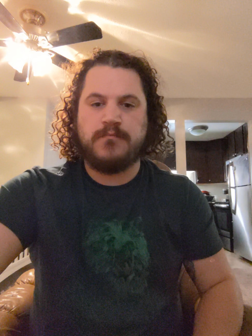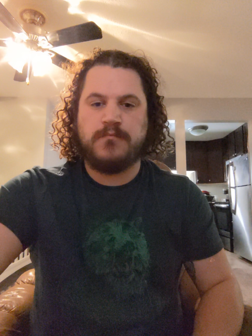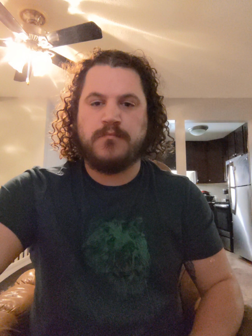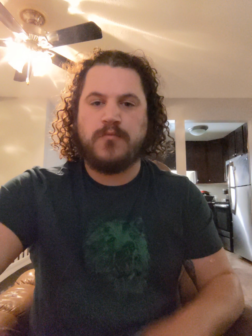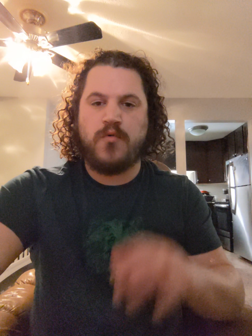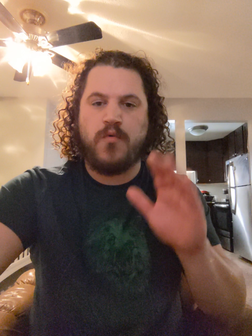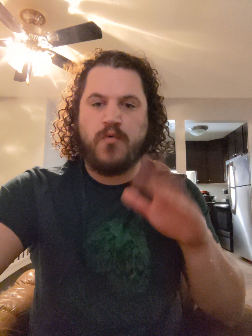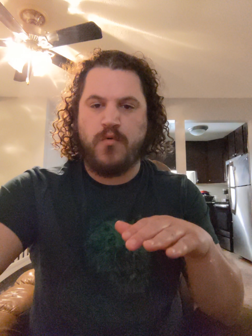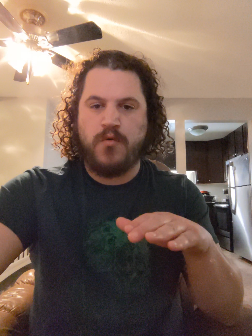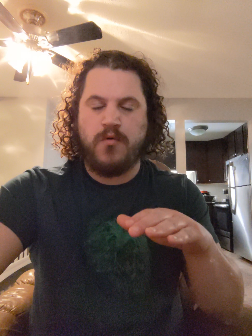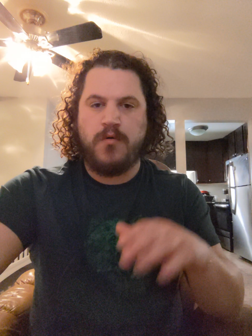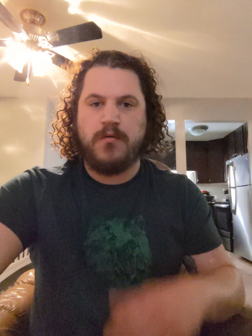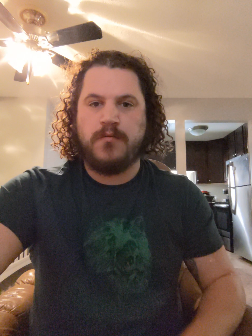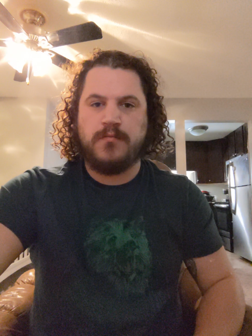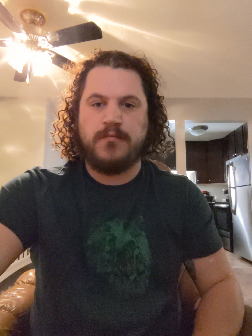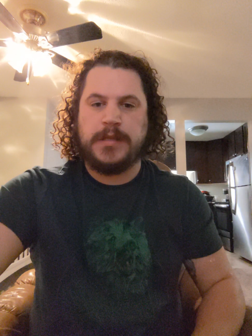on